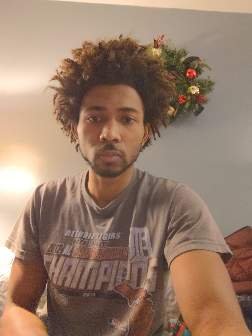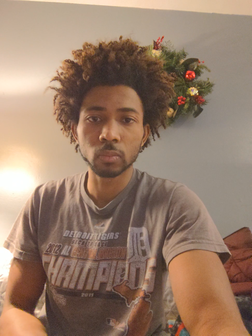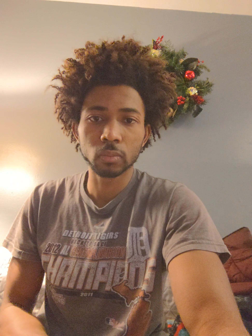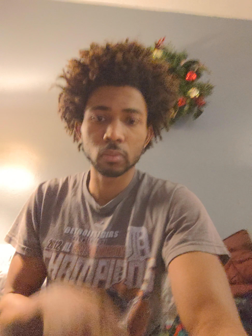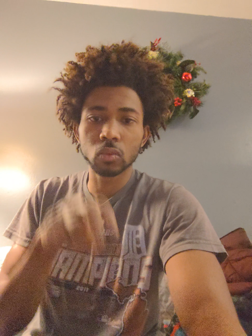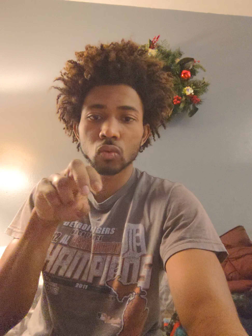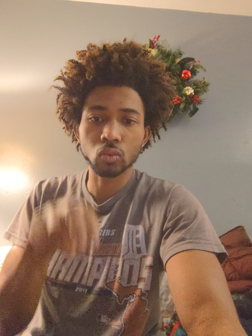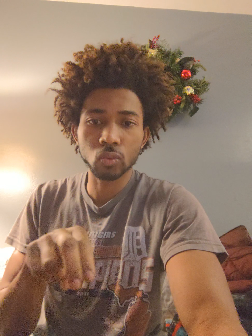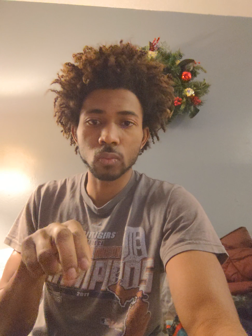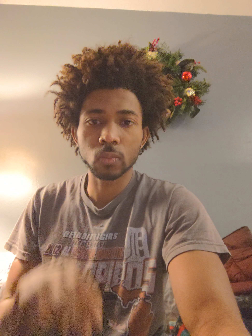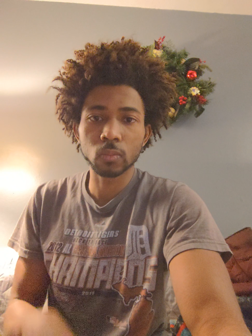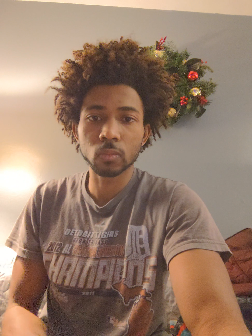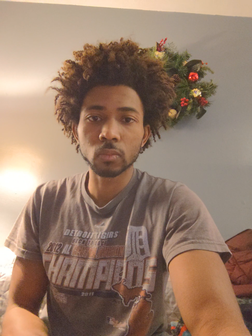chair